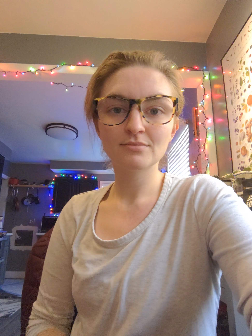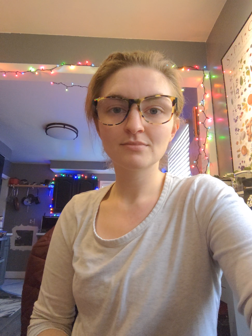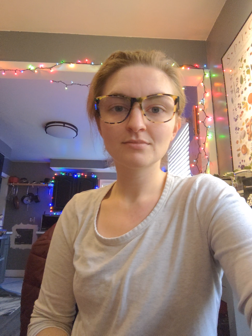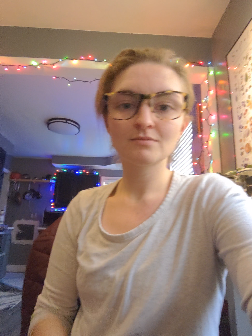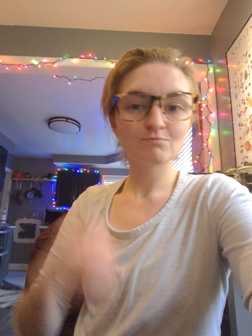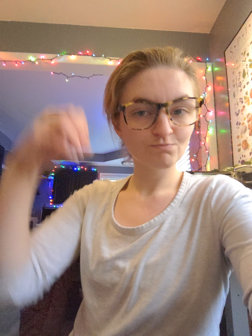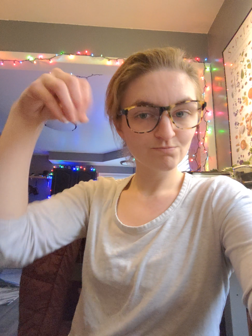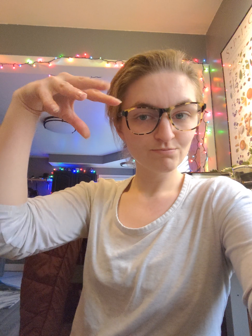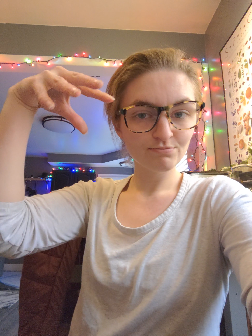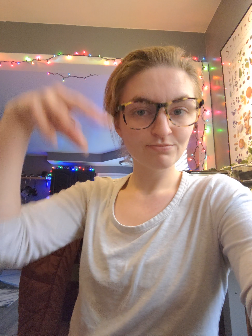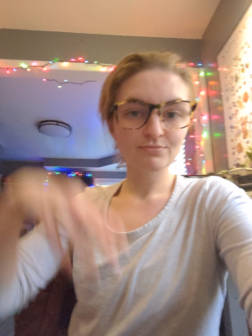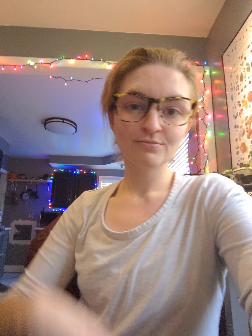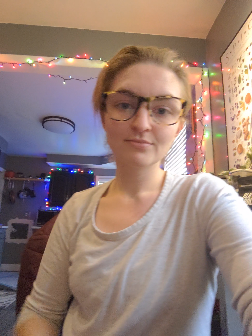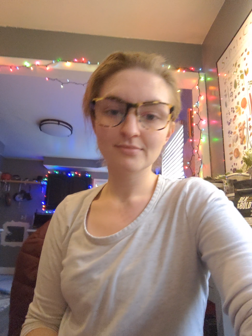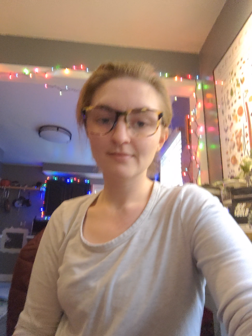lamp